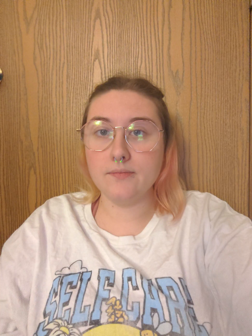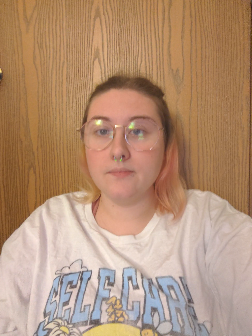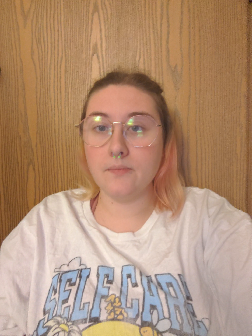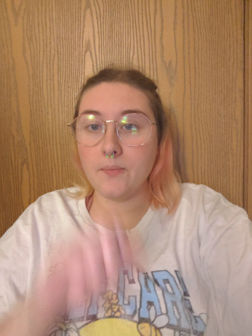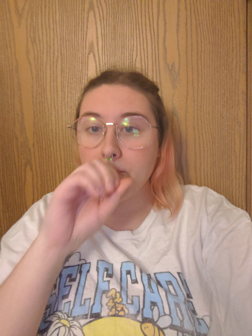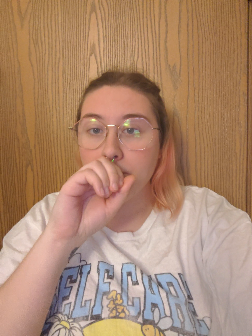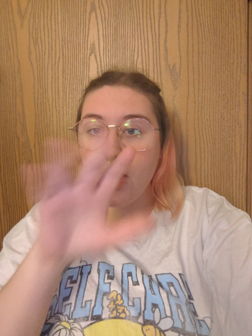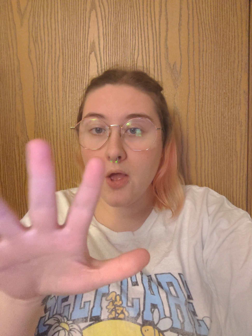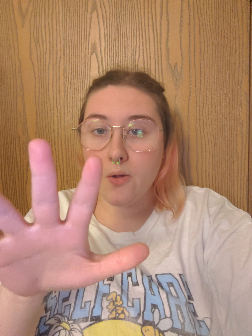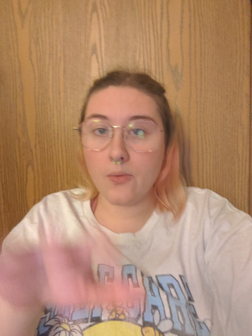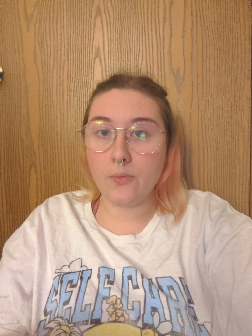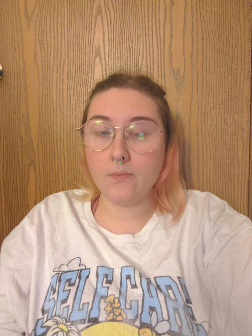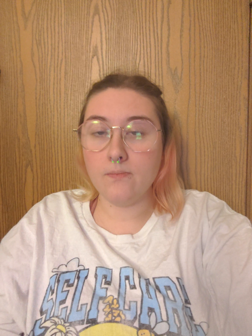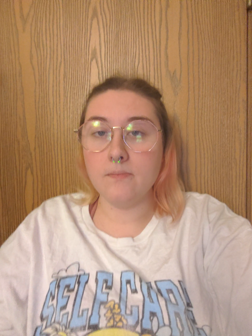blow